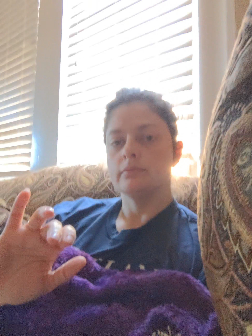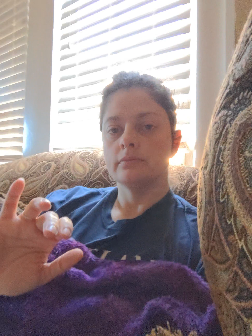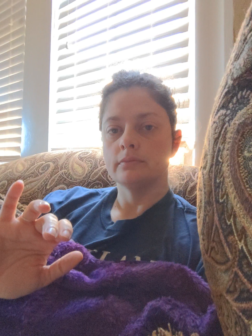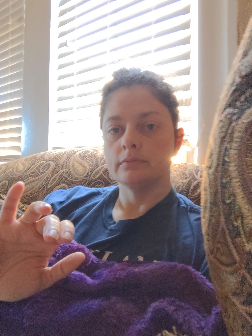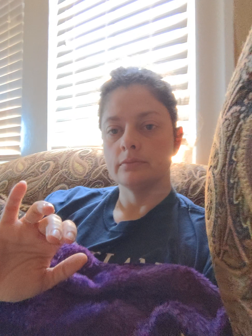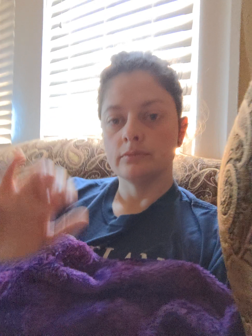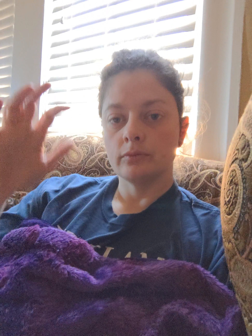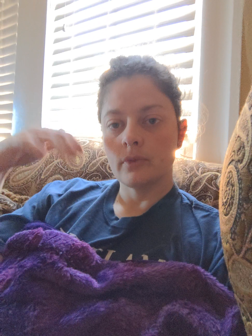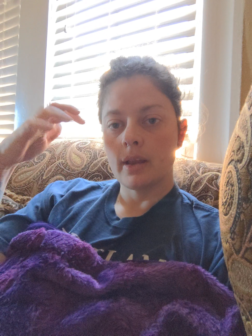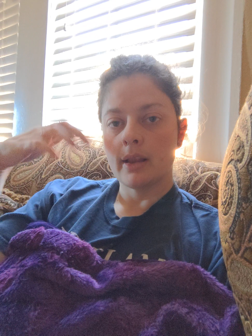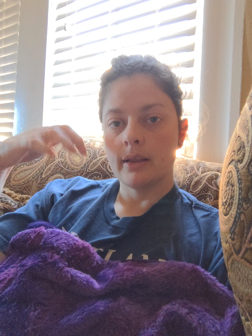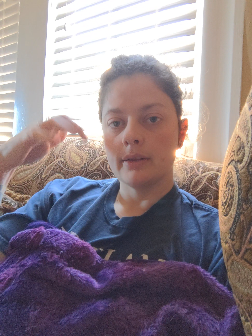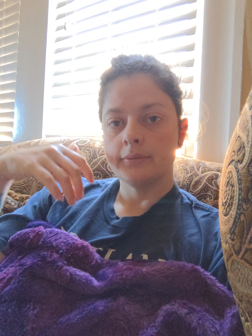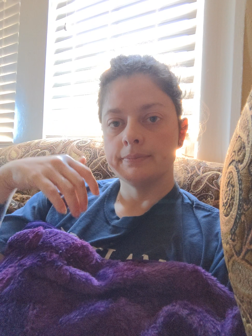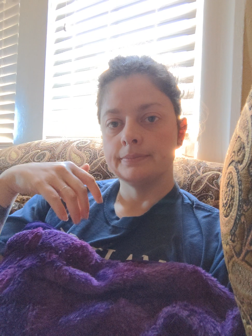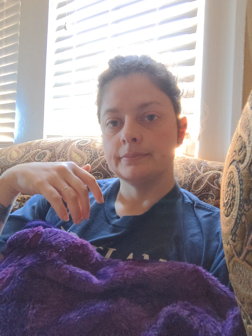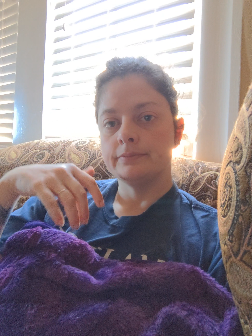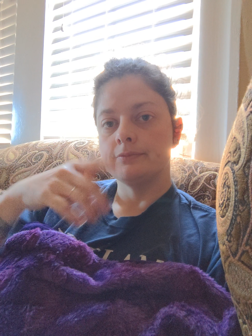rain